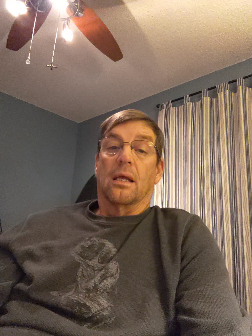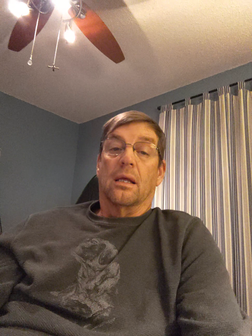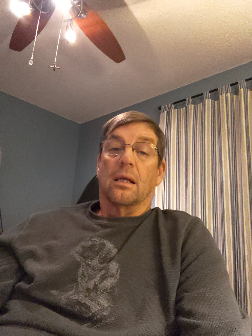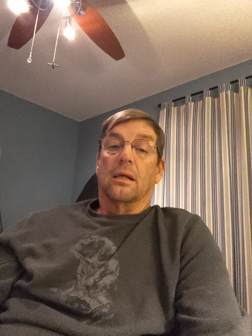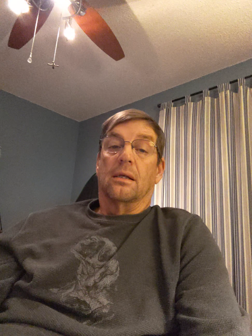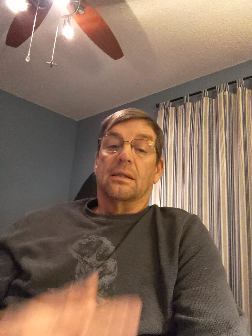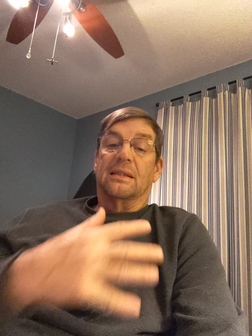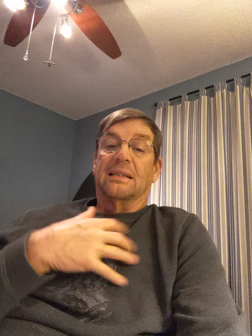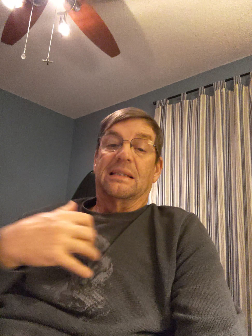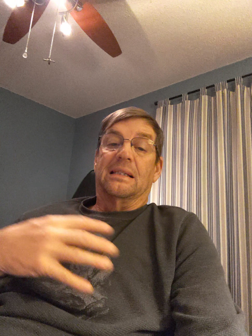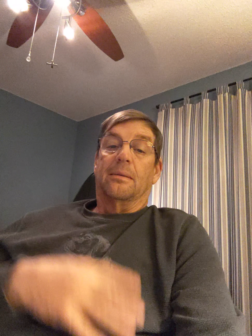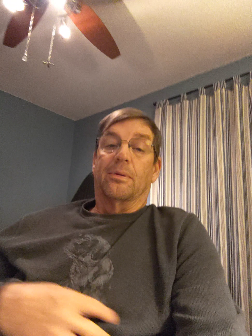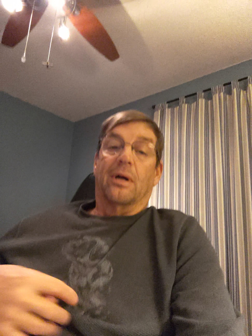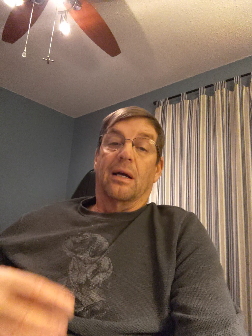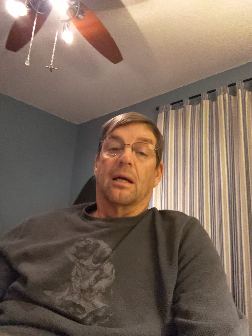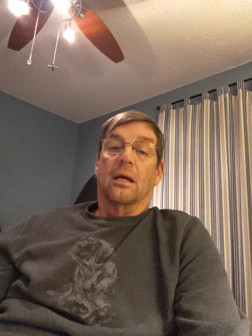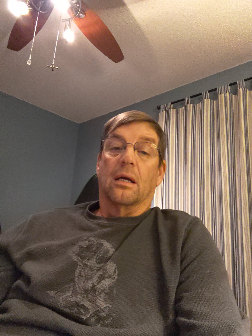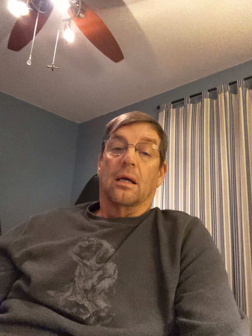zebra